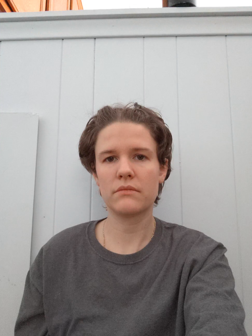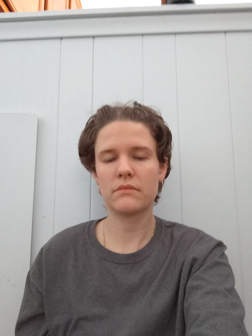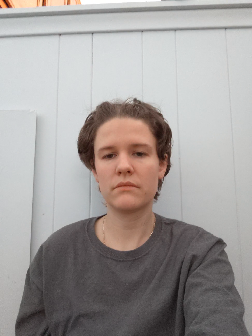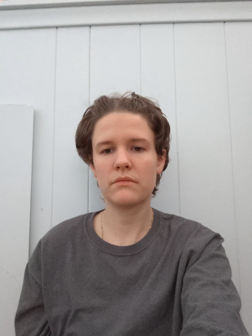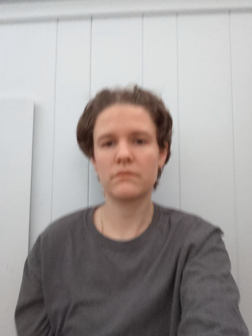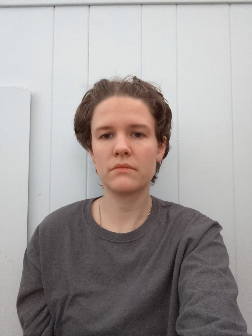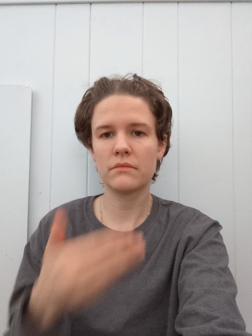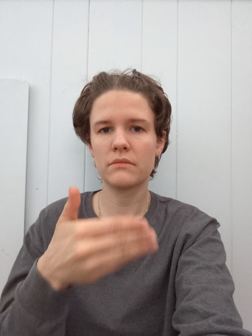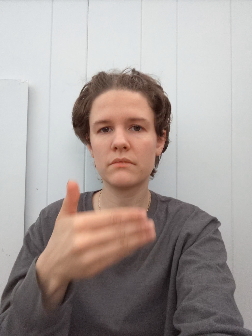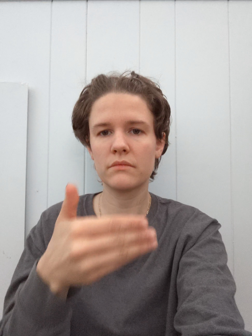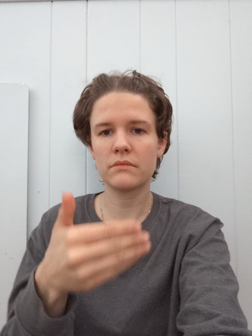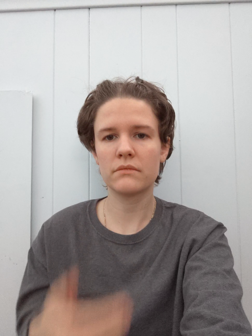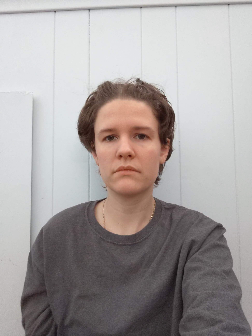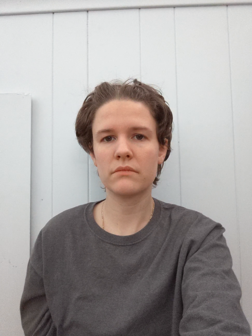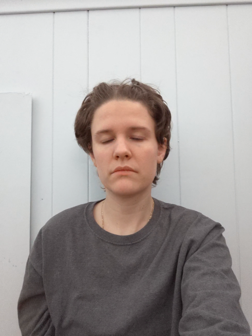close